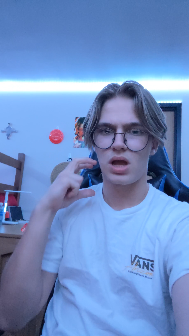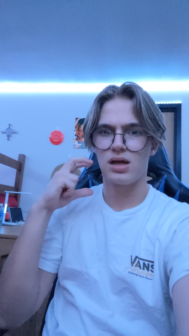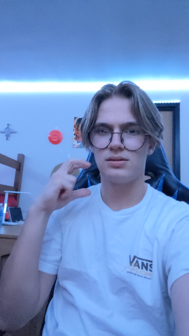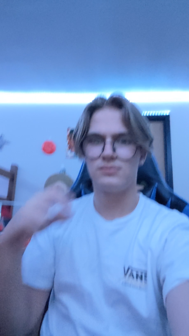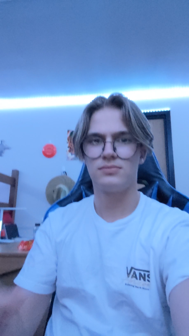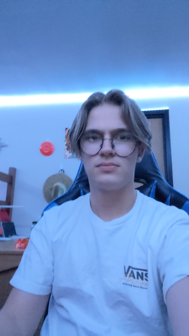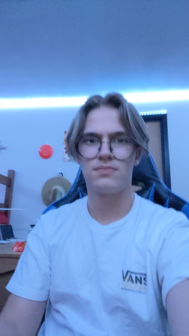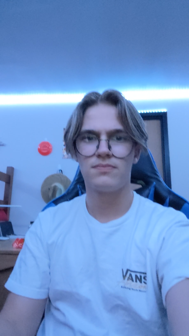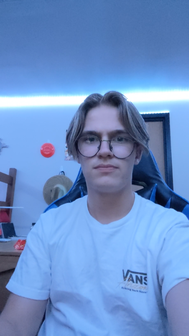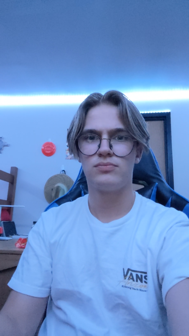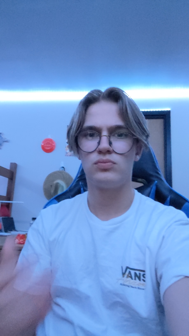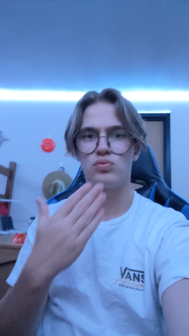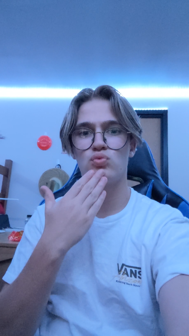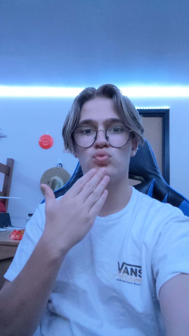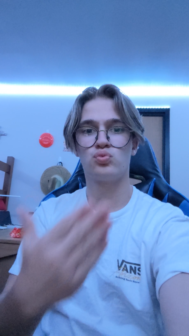good